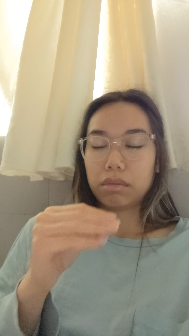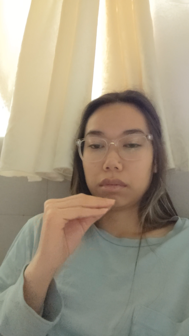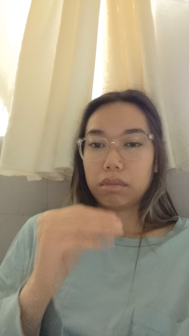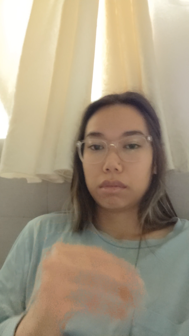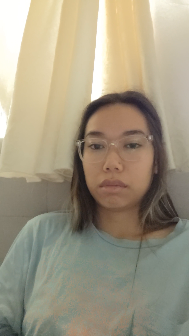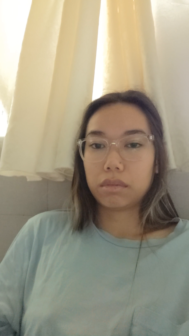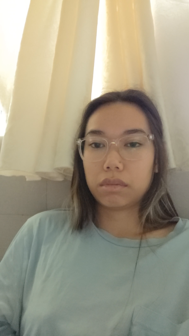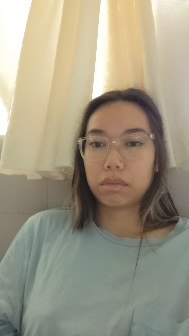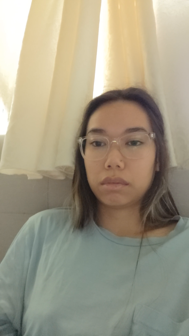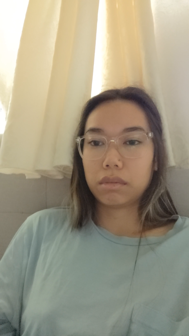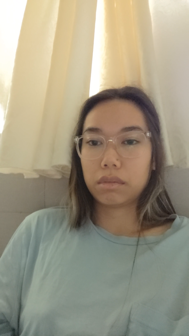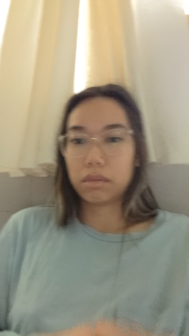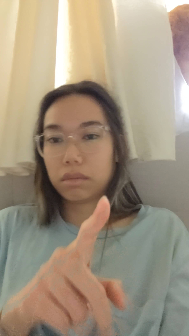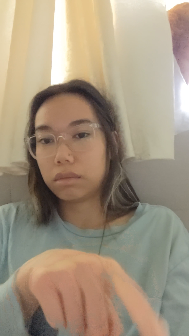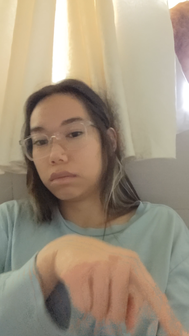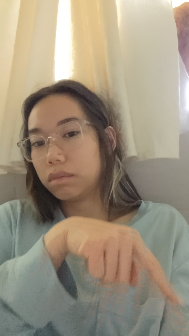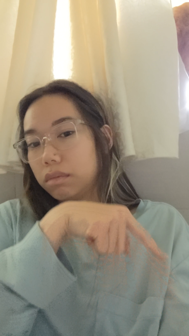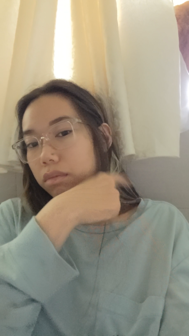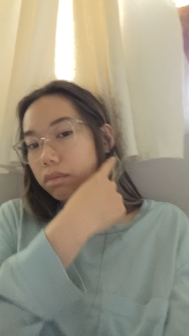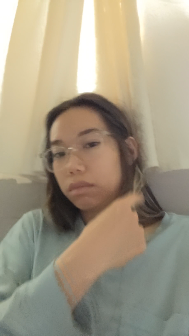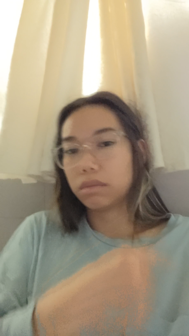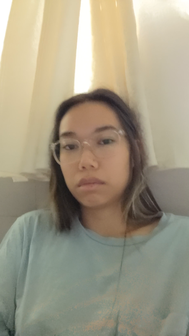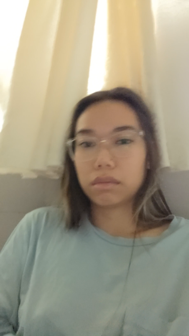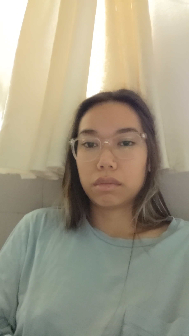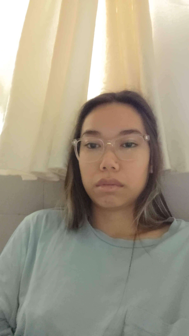long